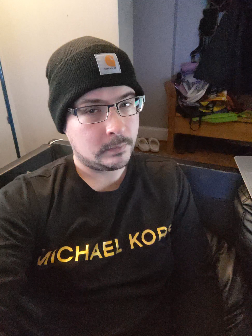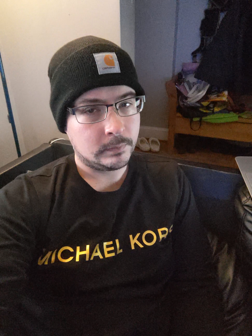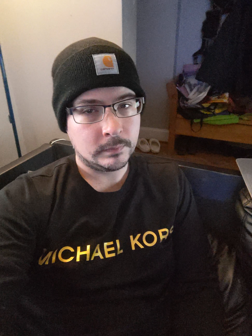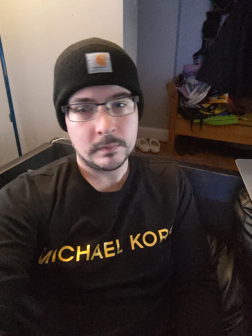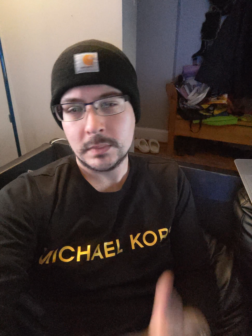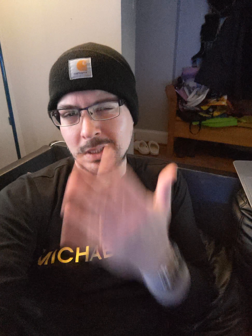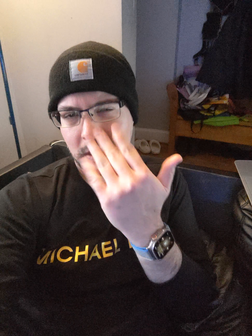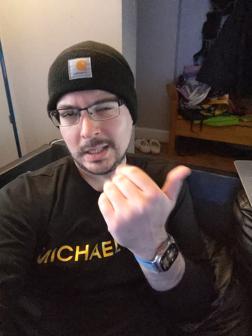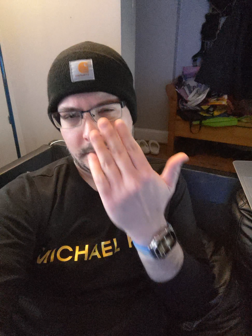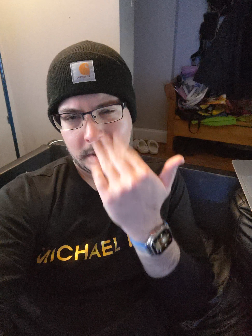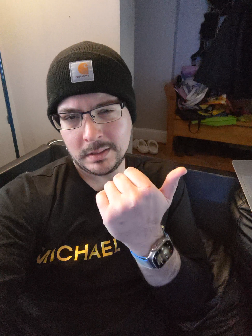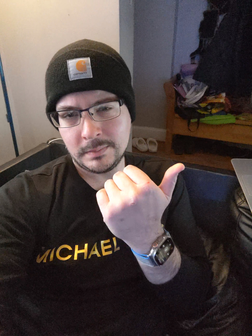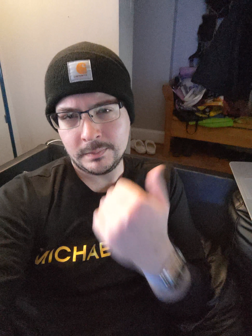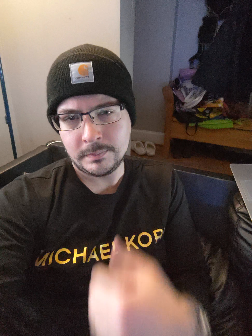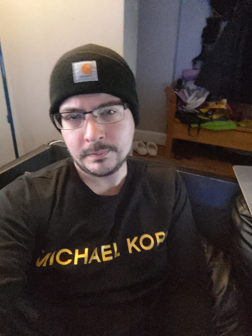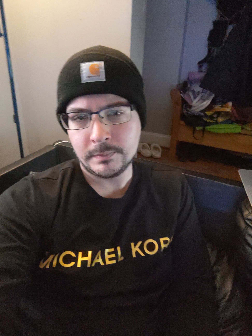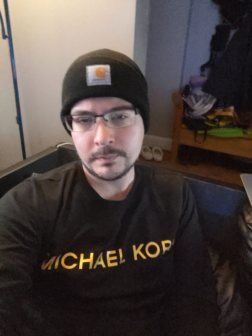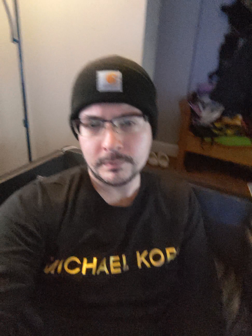sleepy